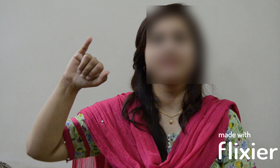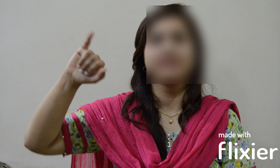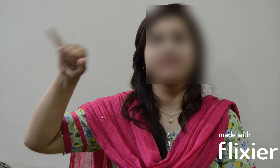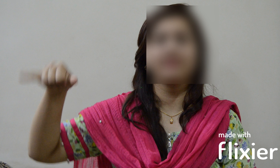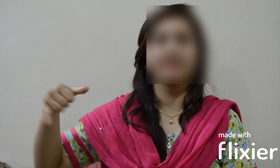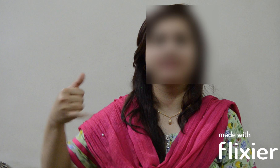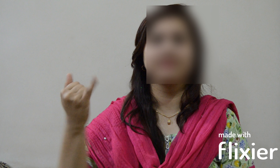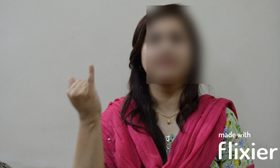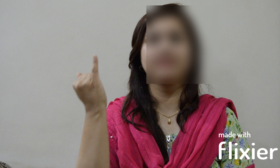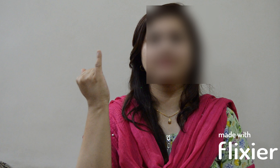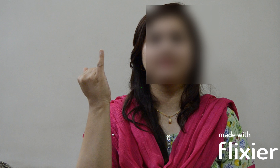ج